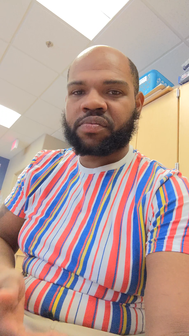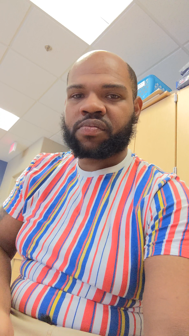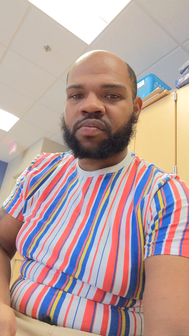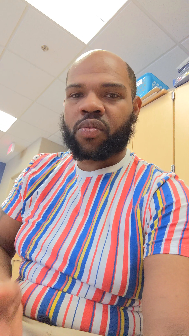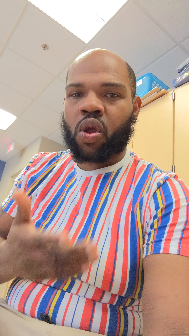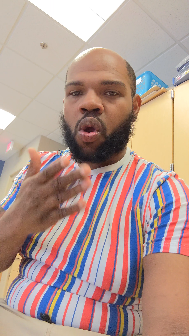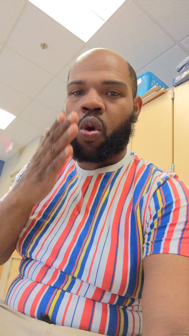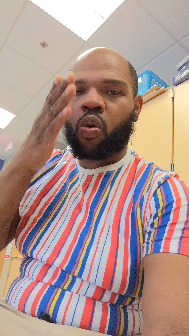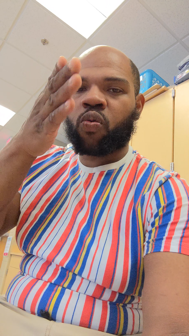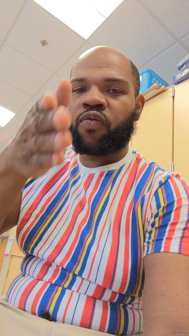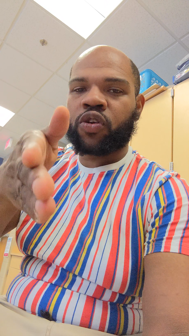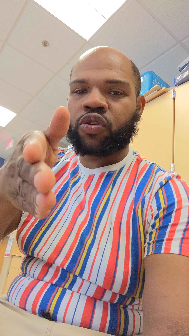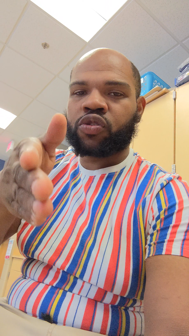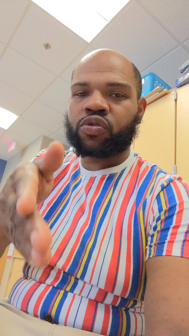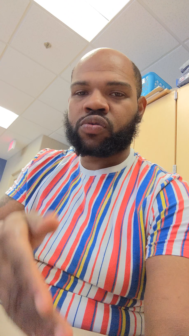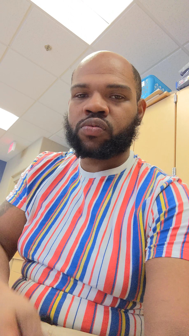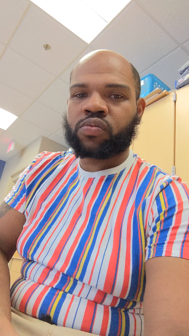over